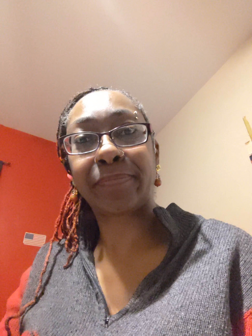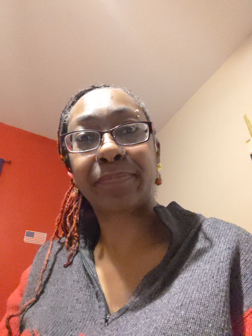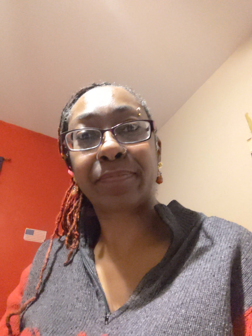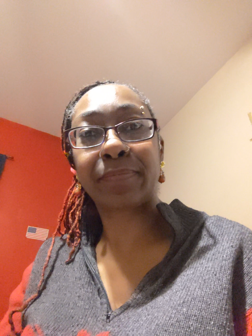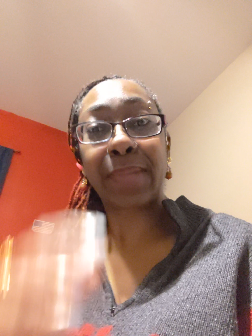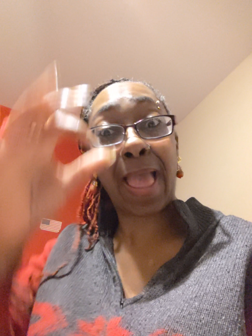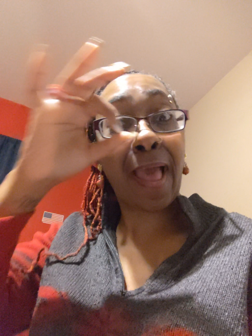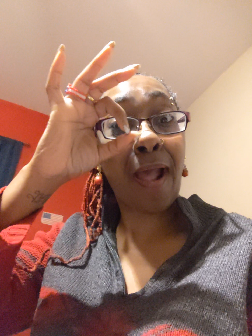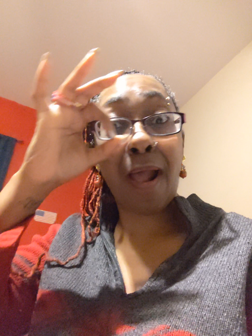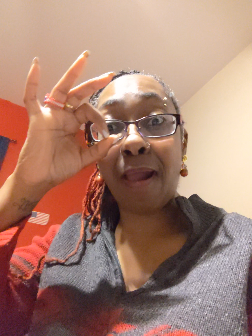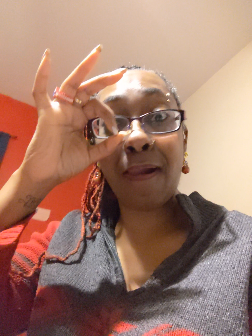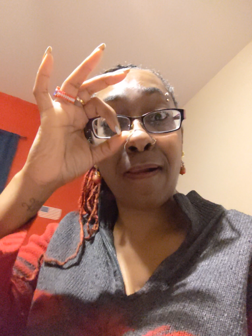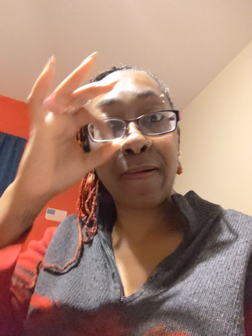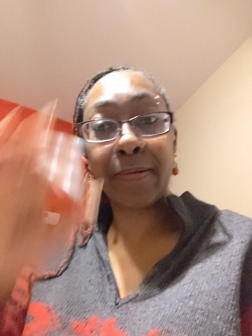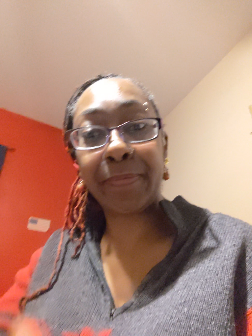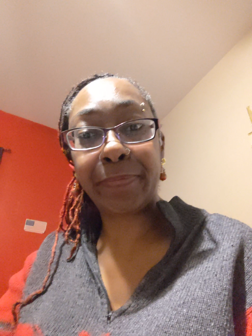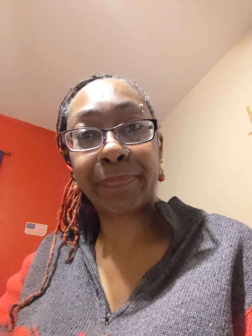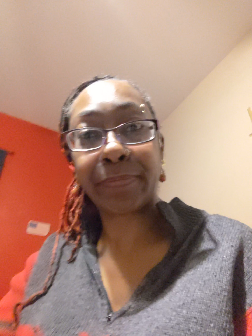owl